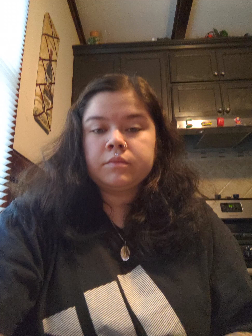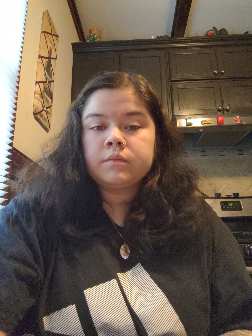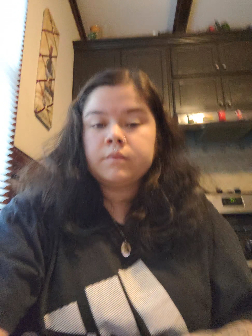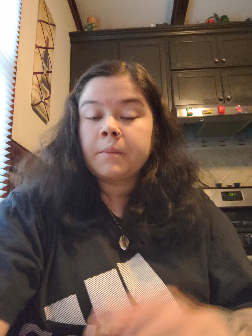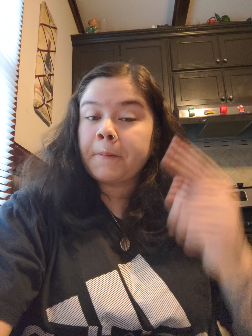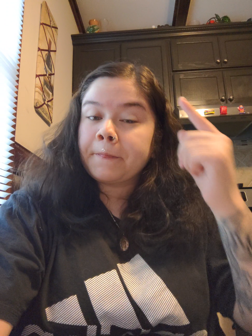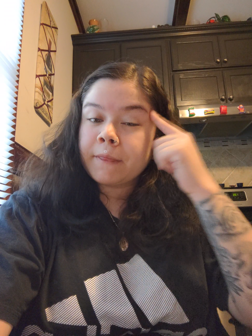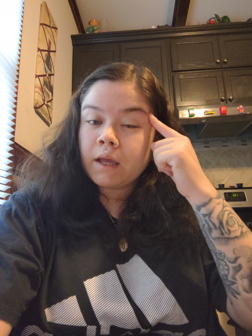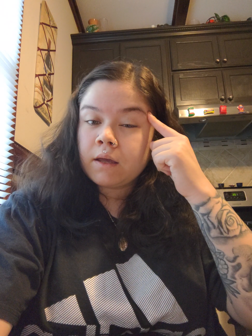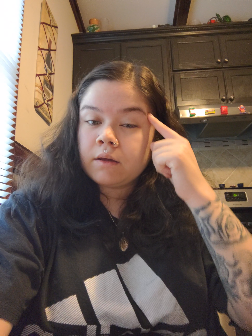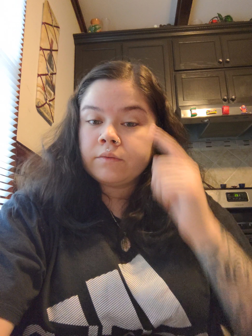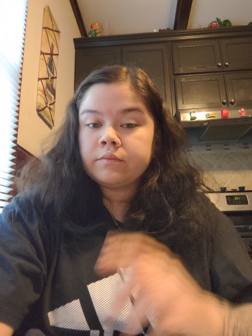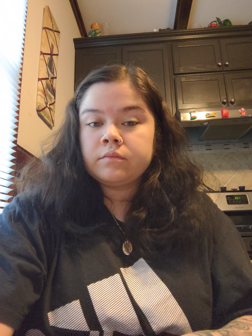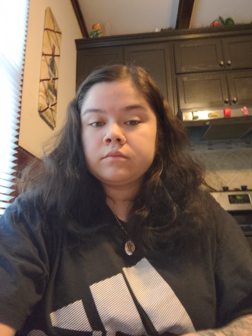think